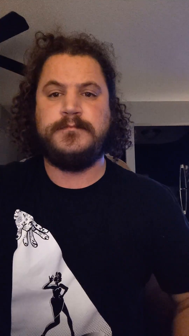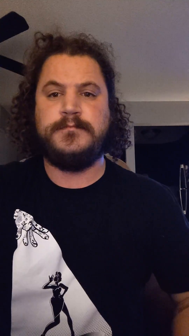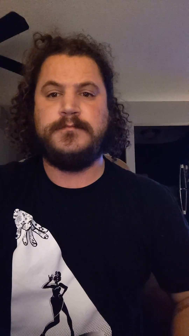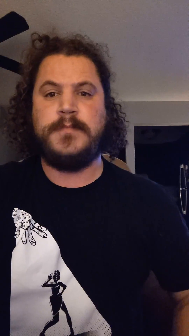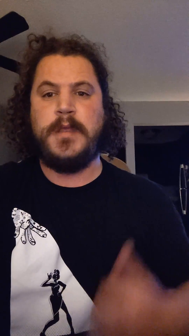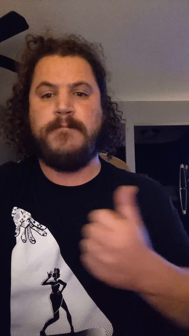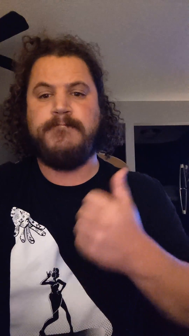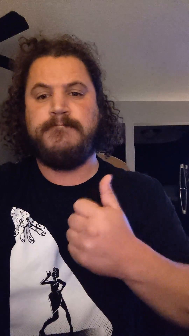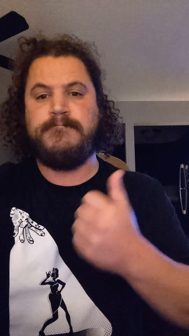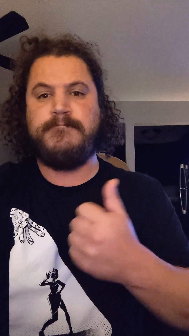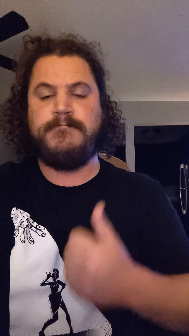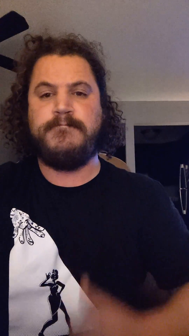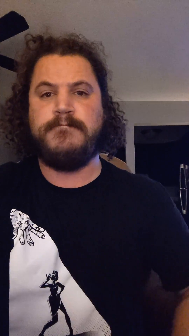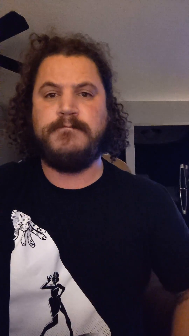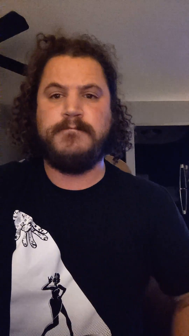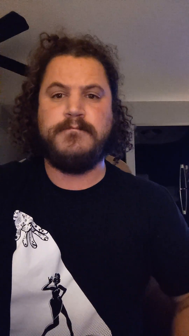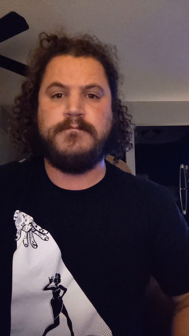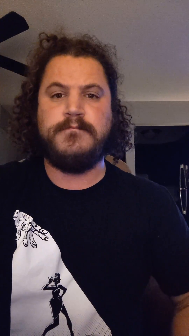help